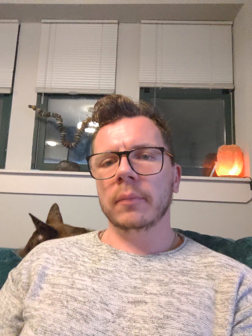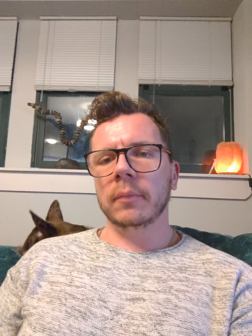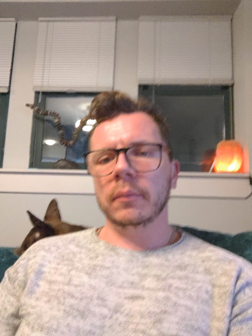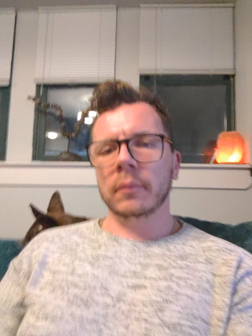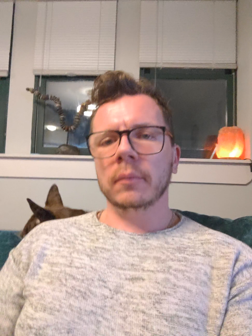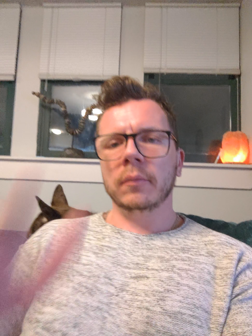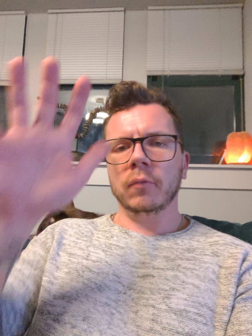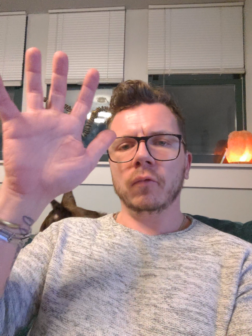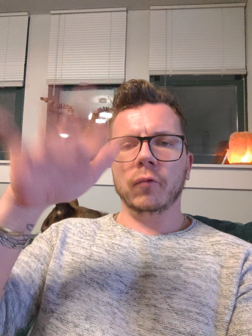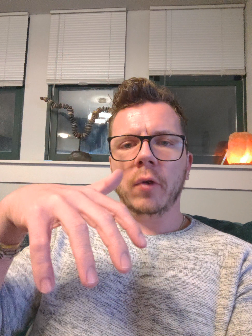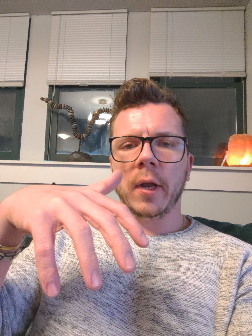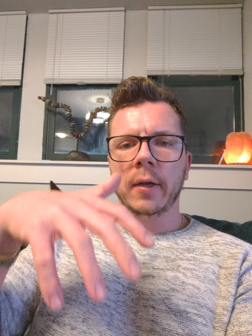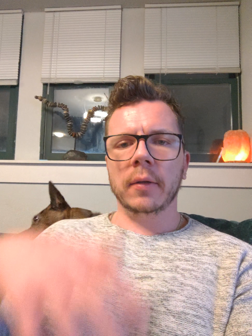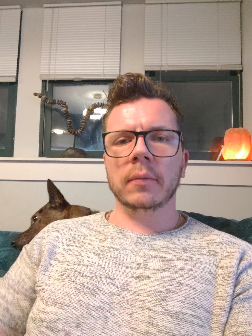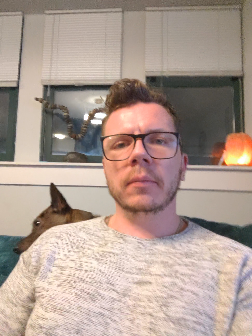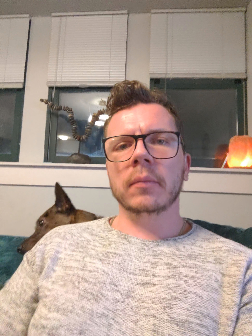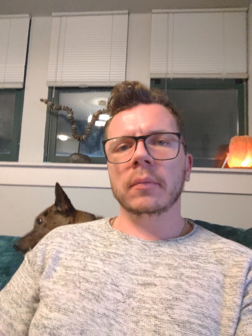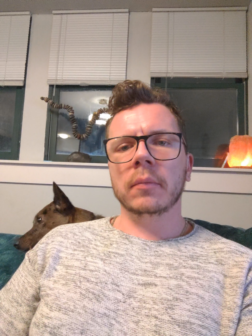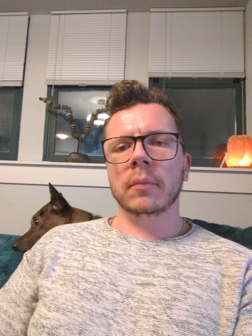rain